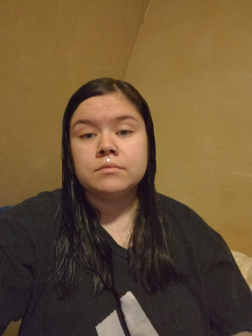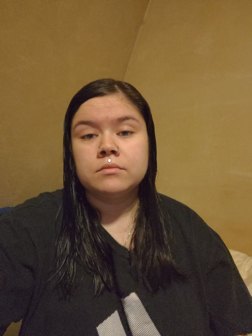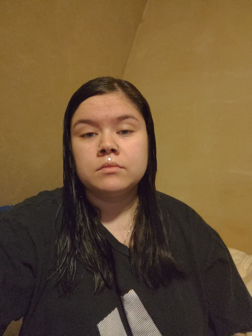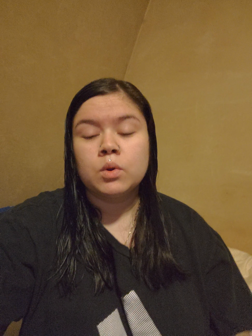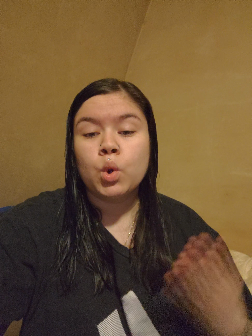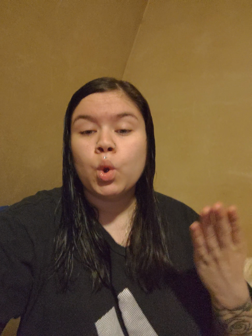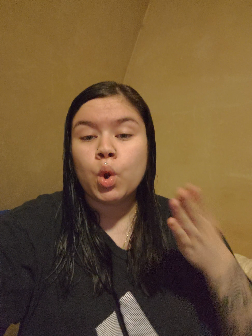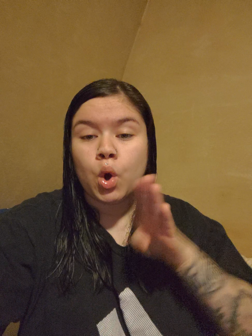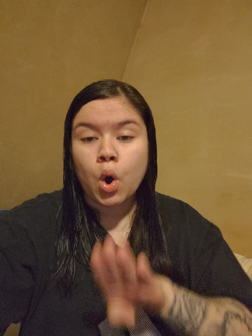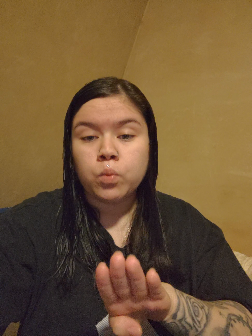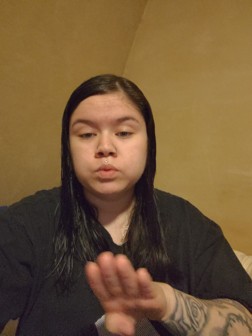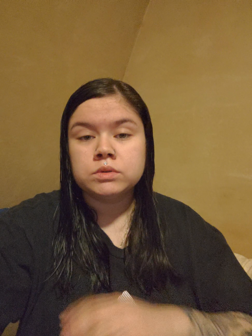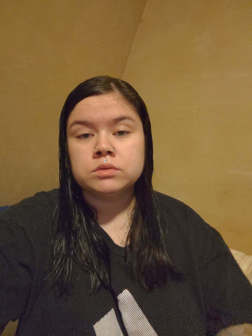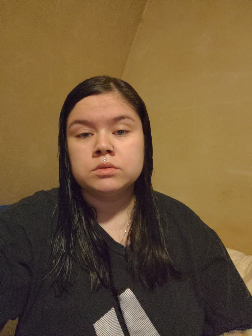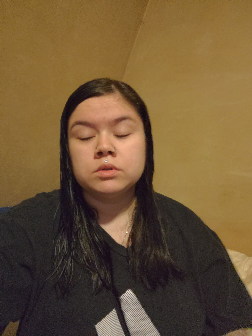close